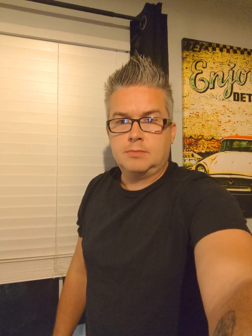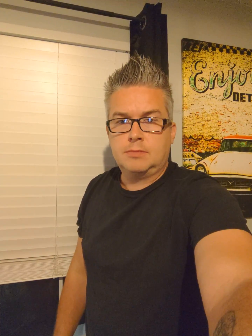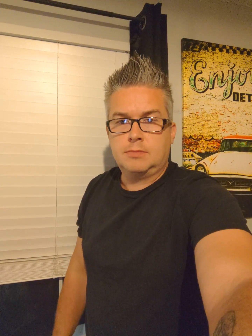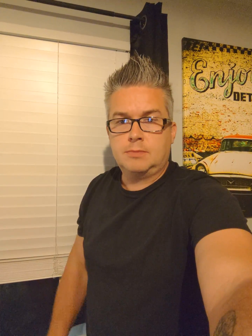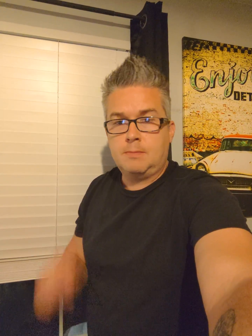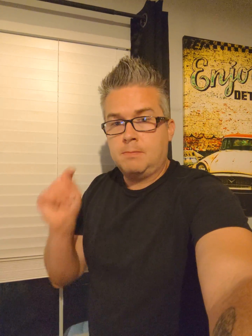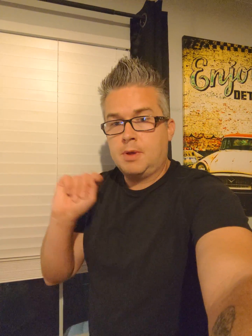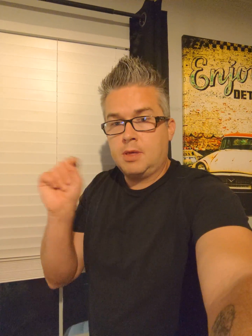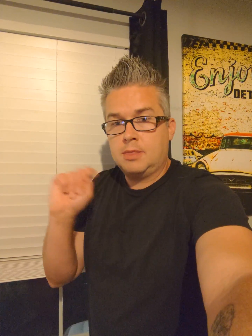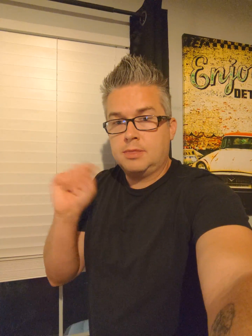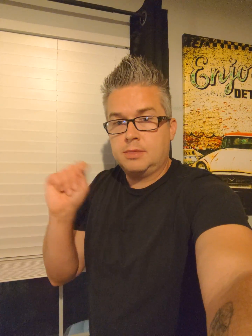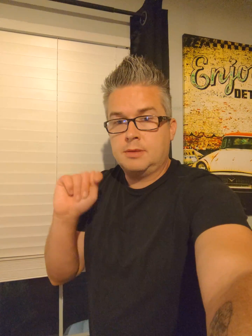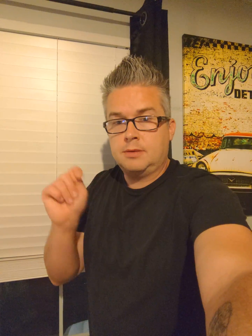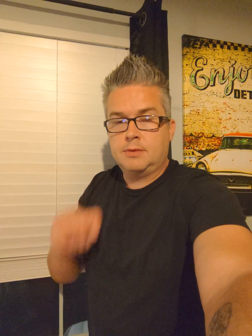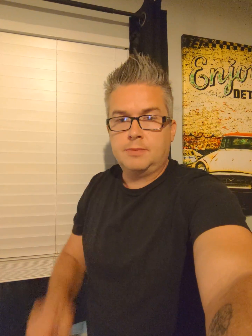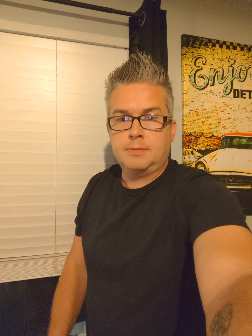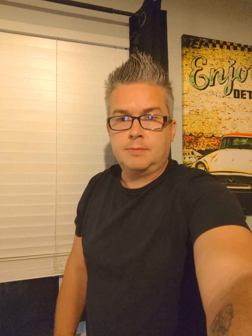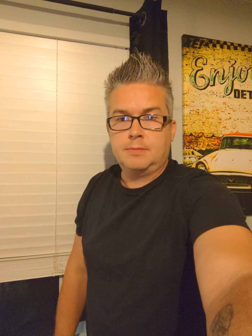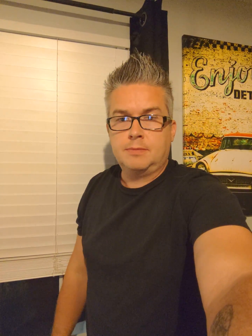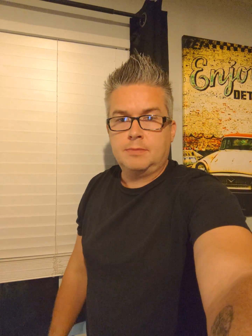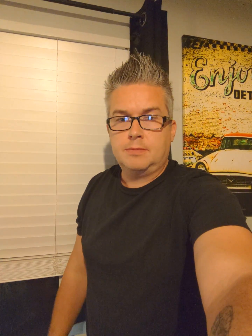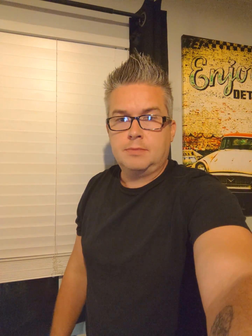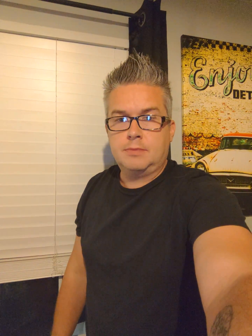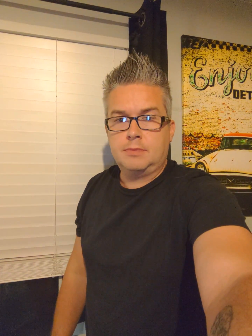bathroom